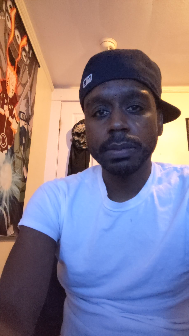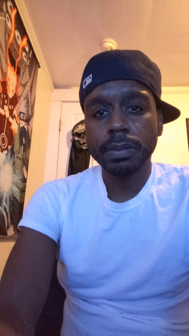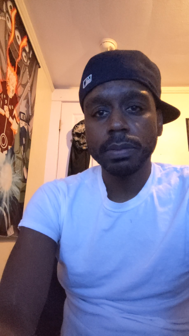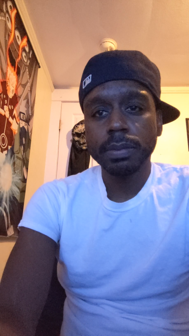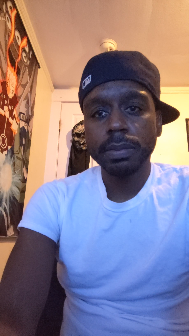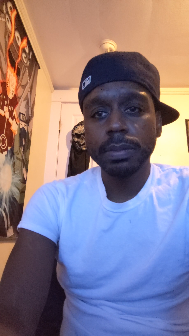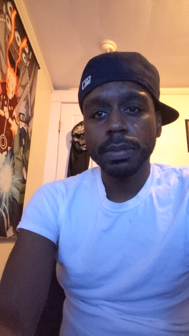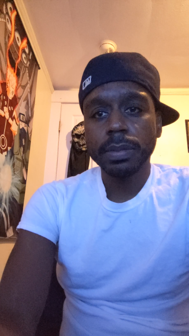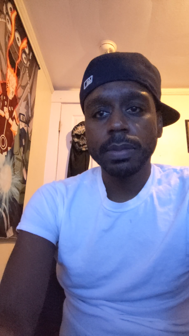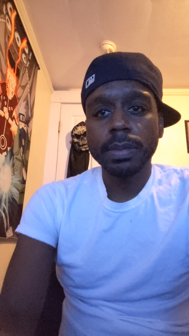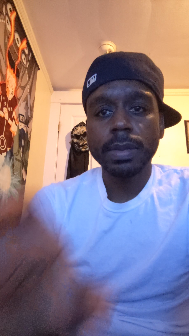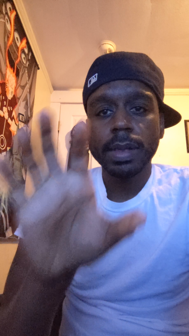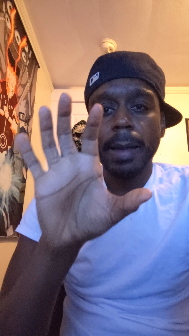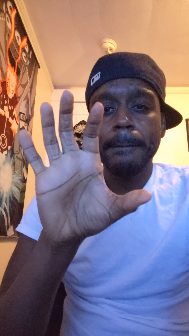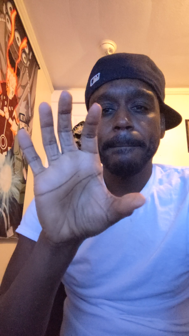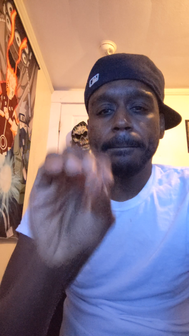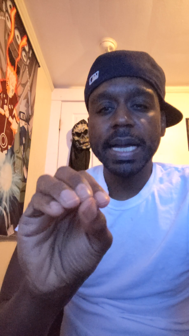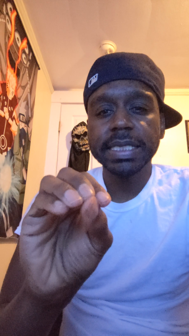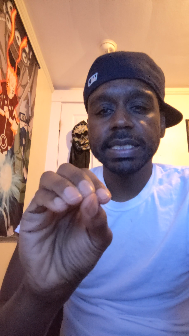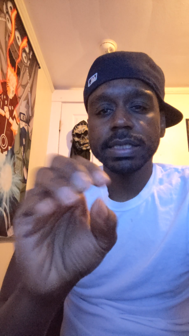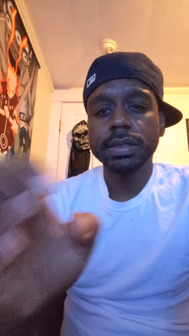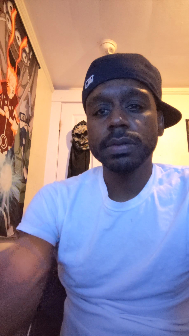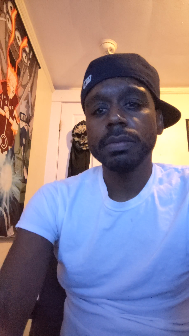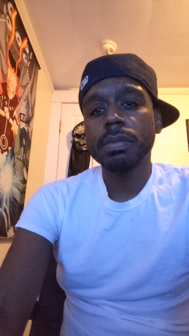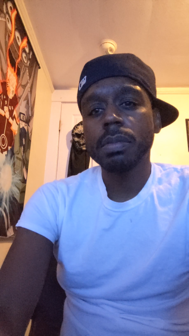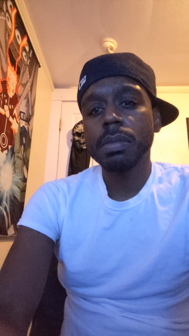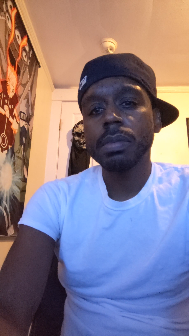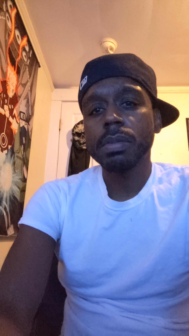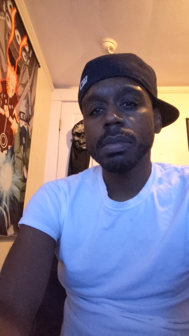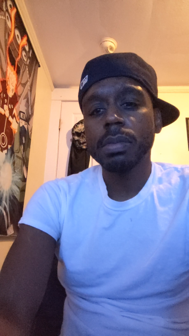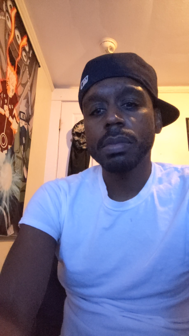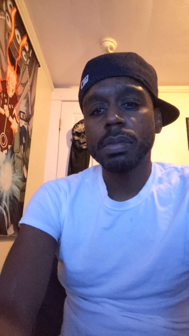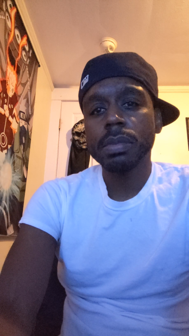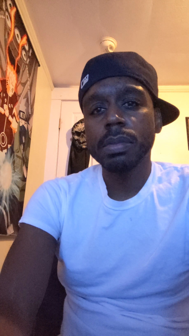bite